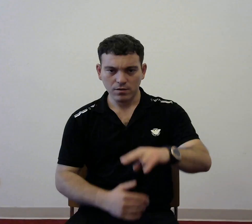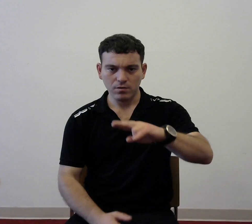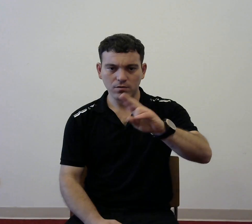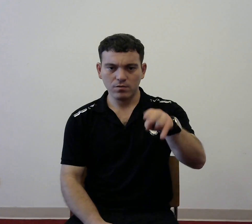D